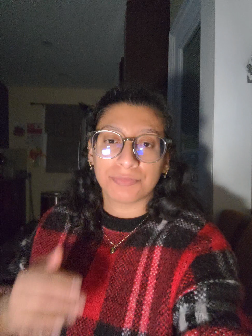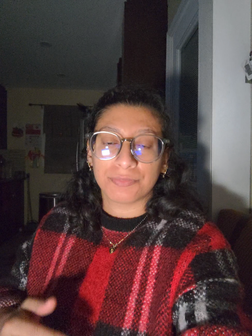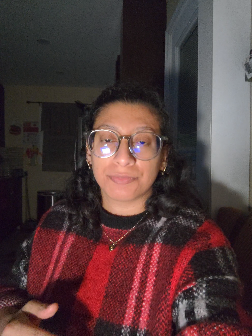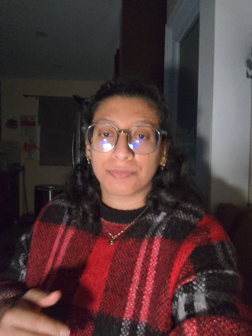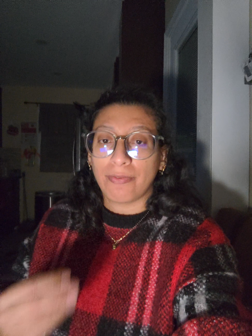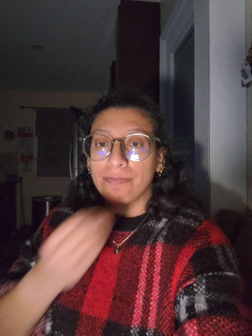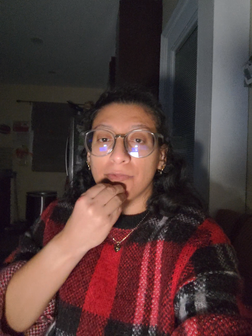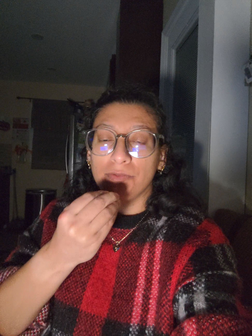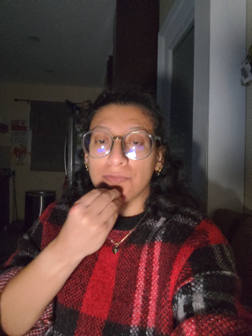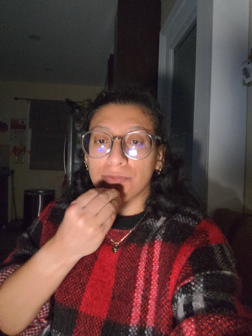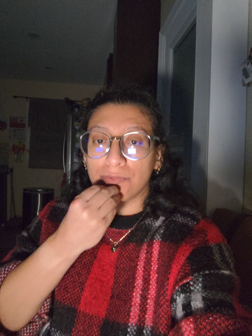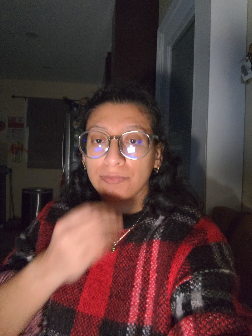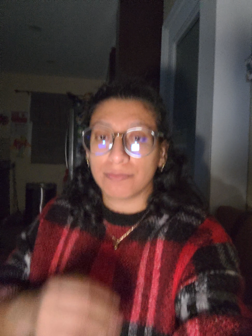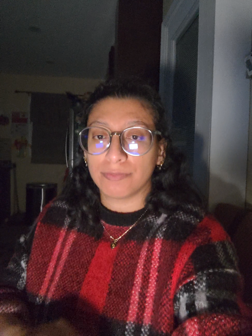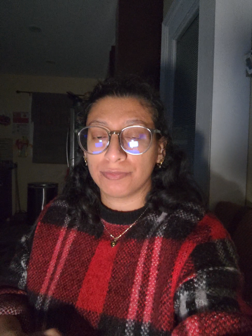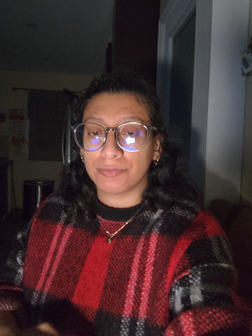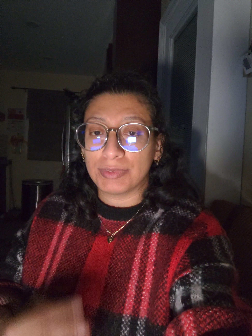food